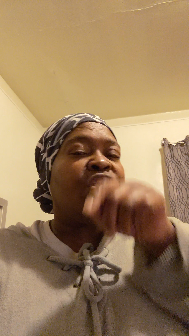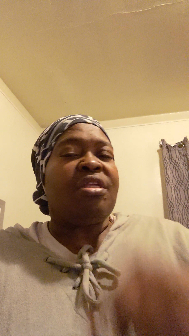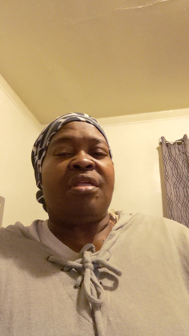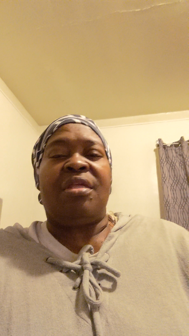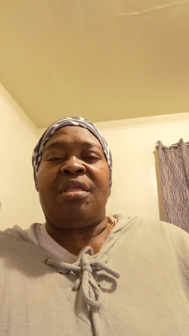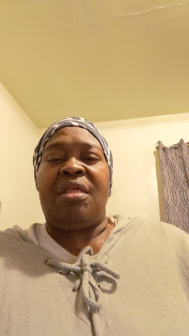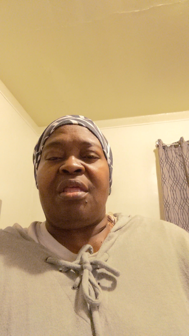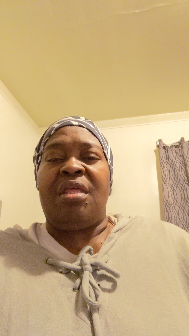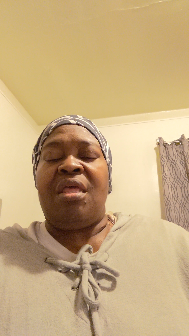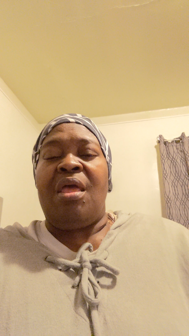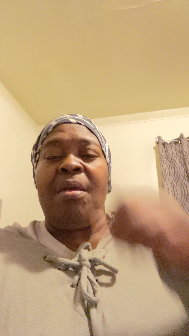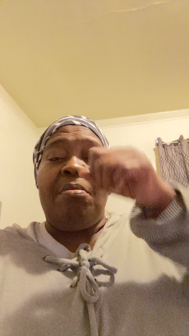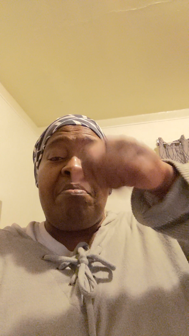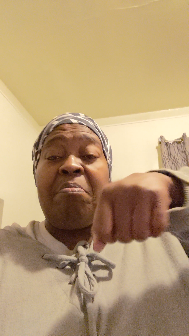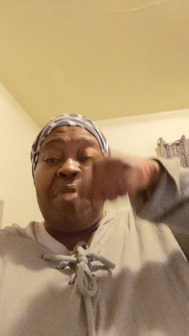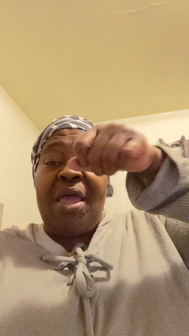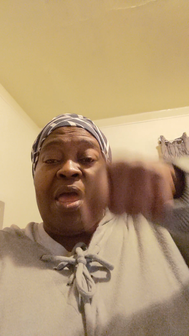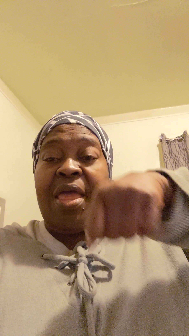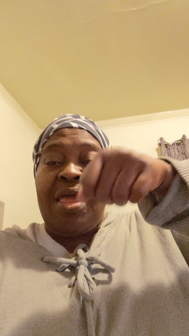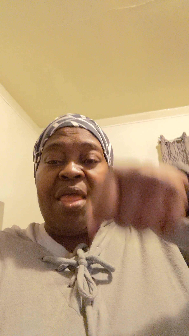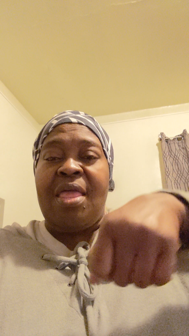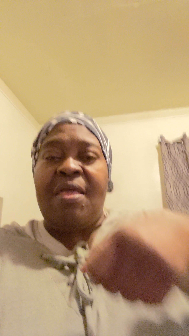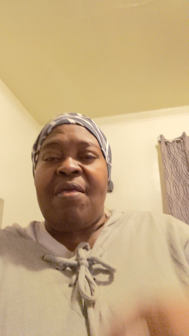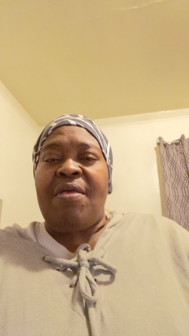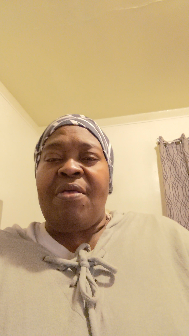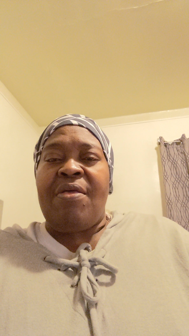bicycle